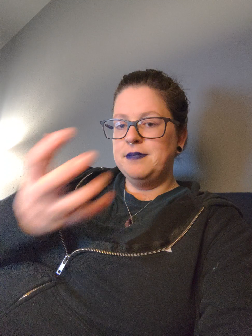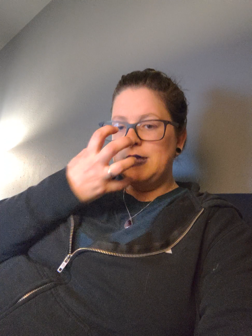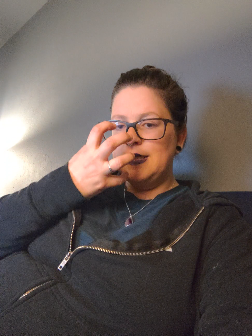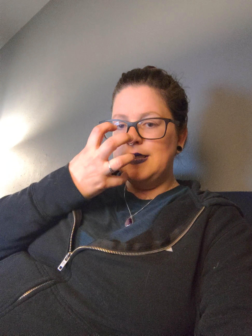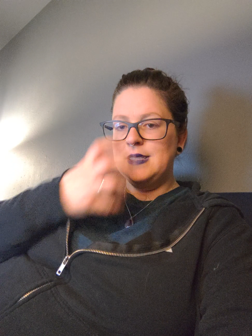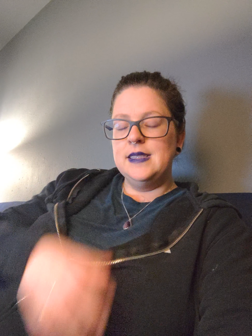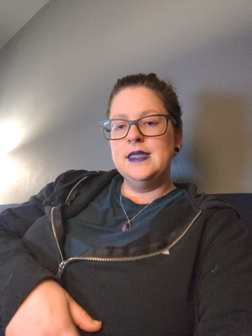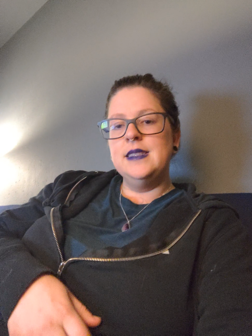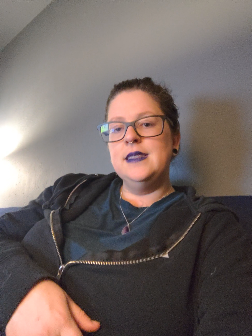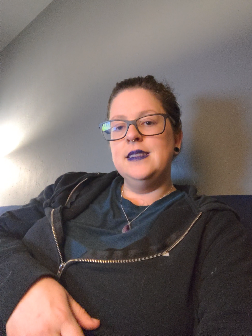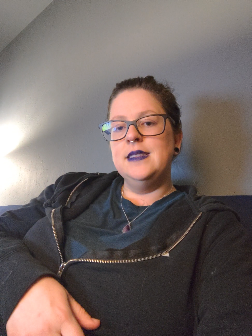mad